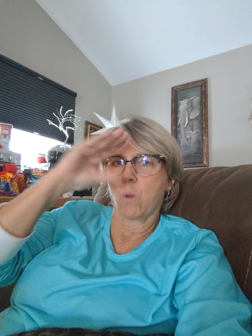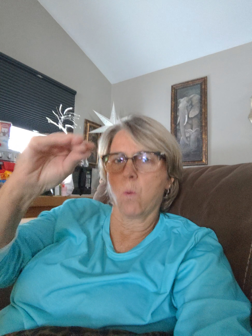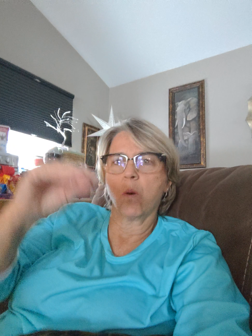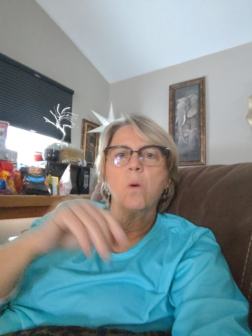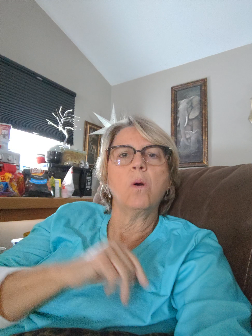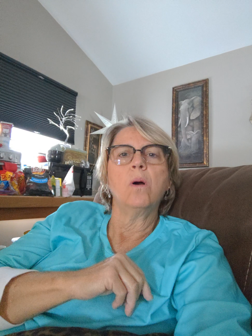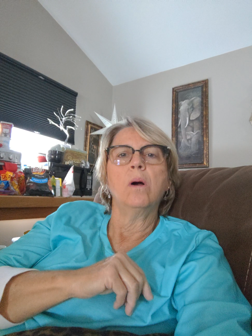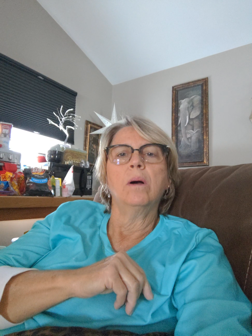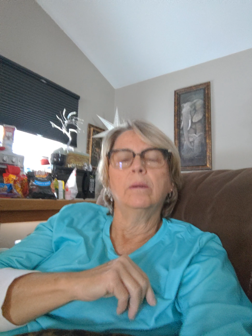boy